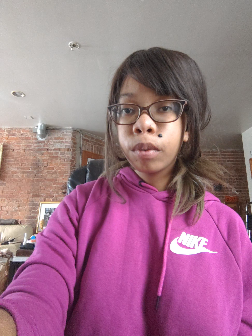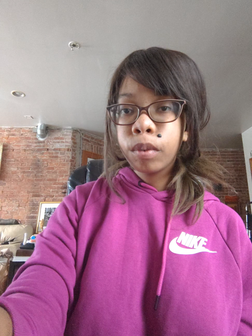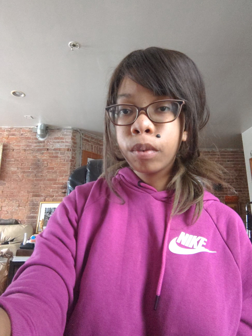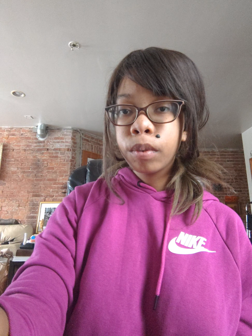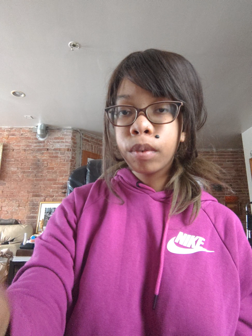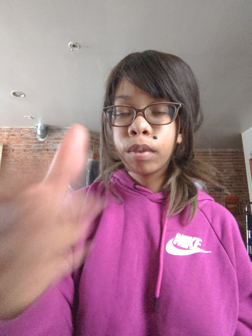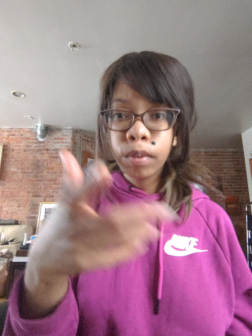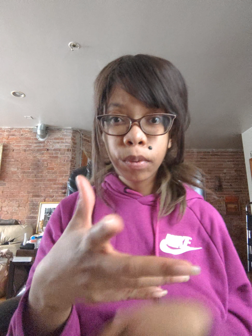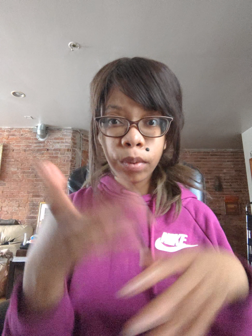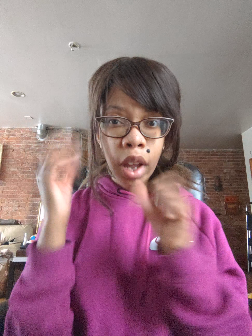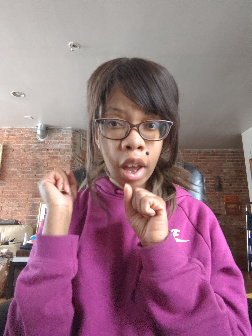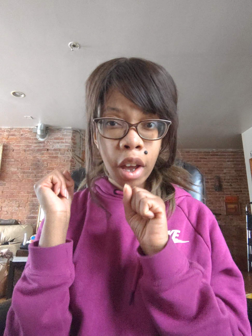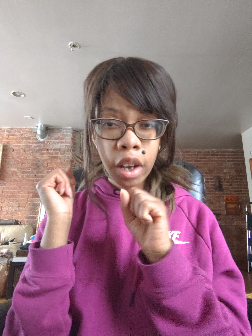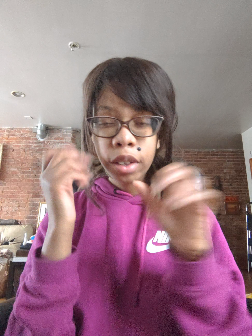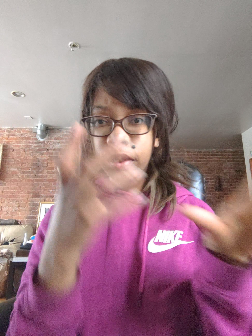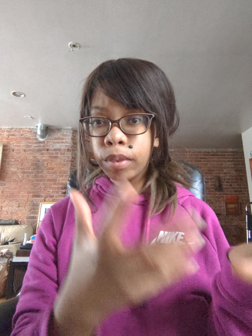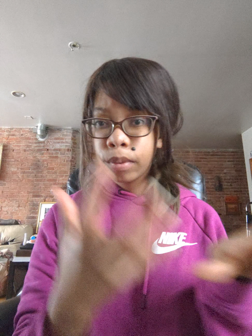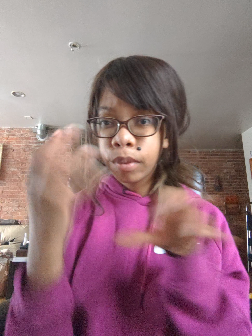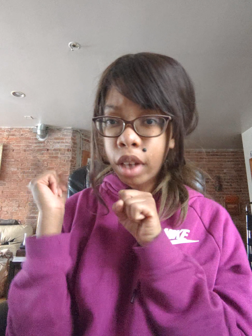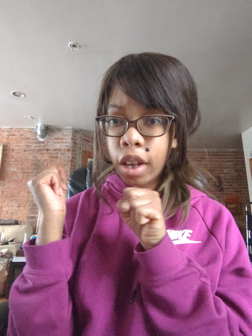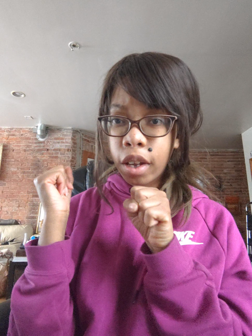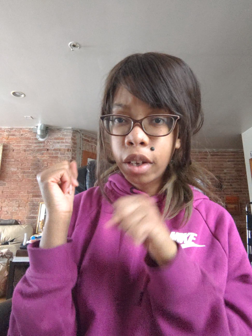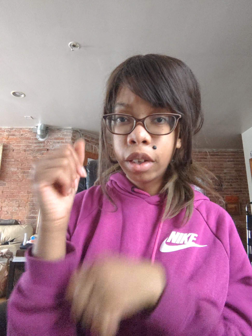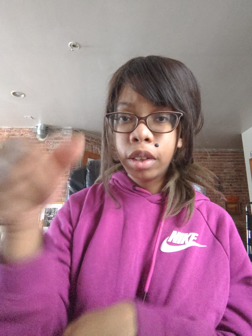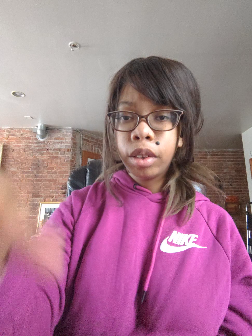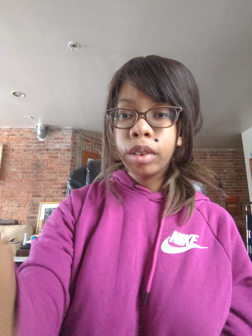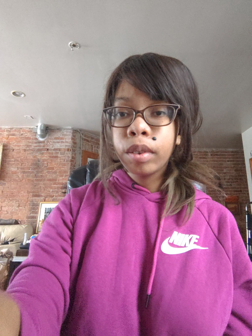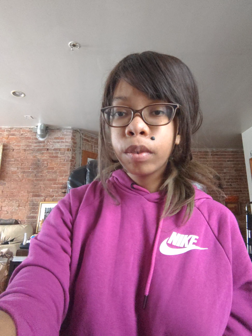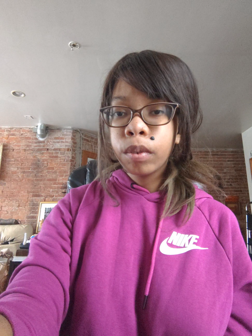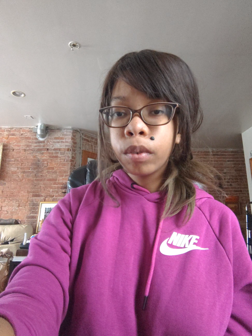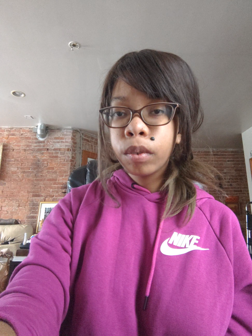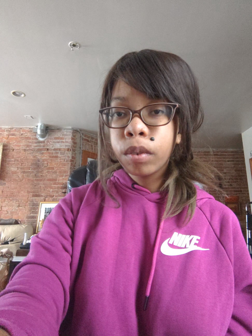fast